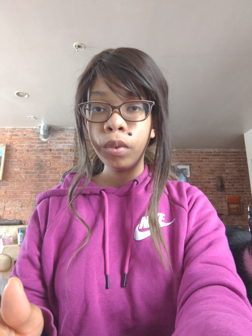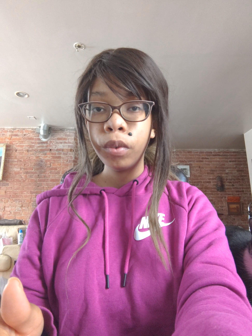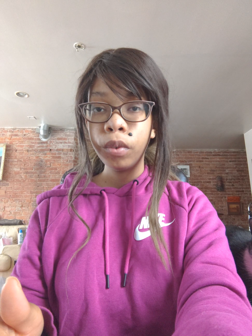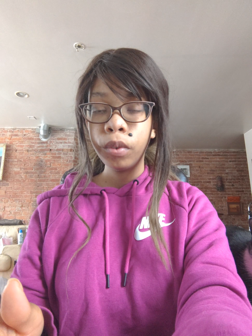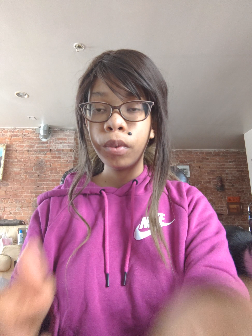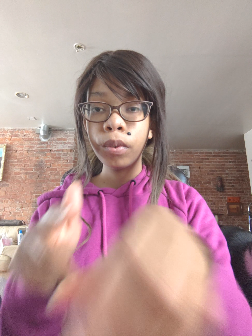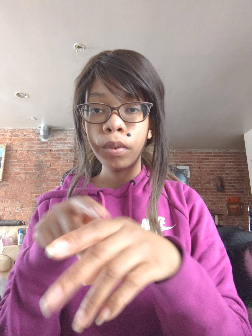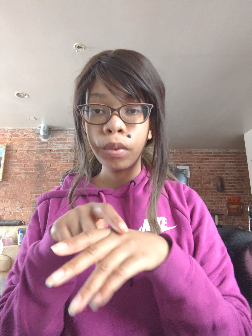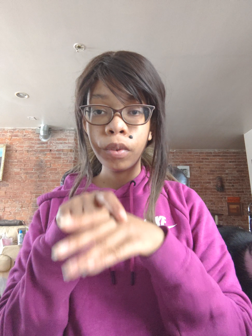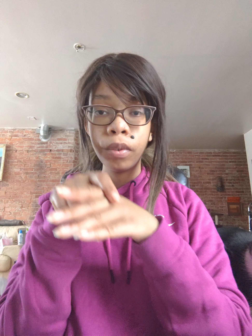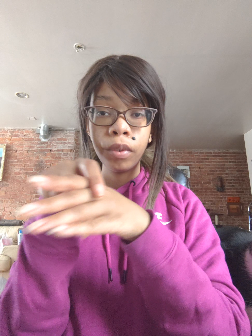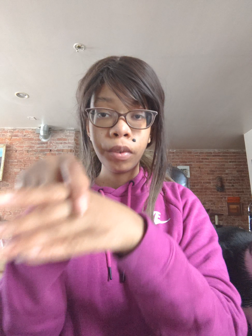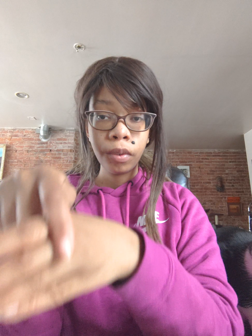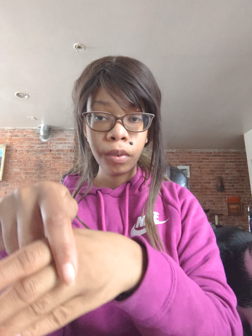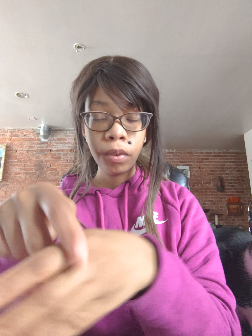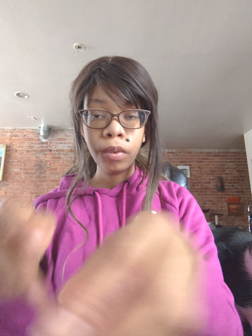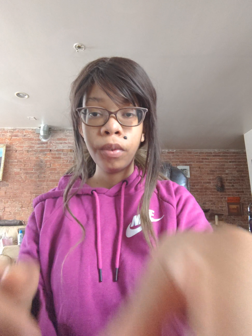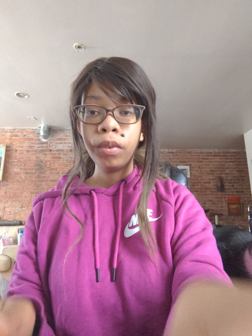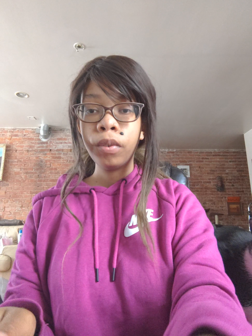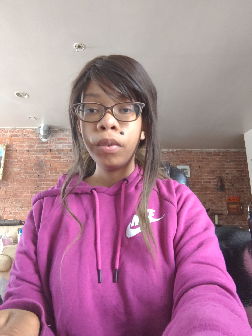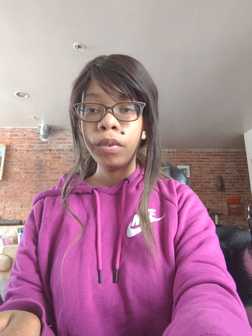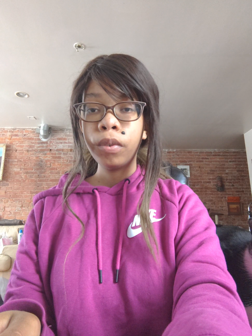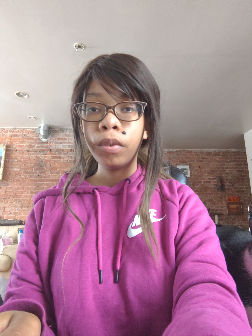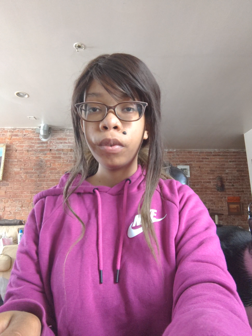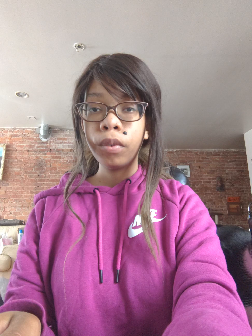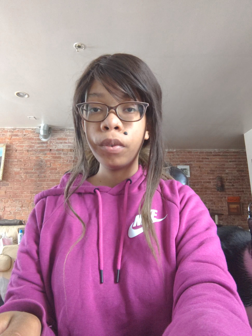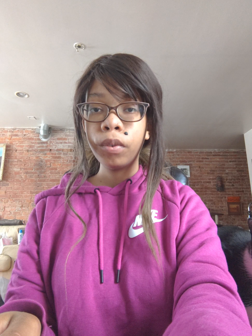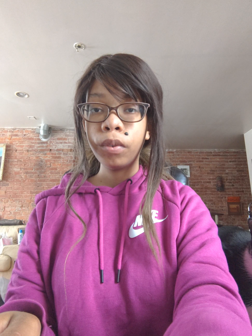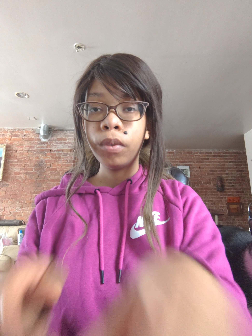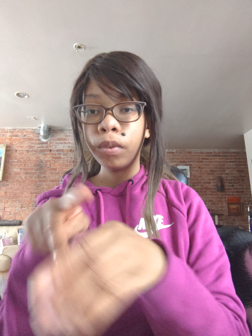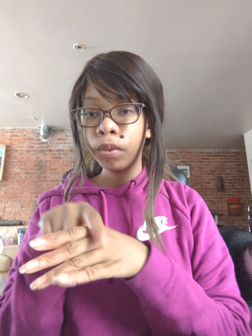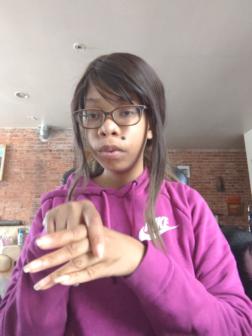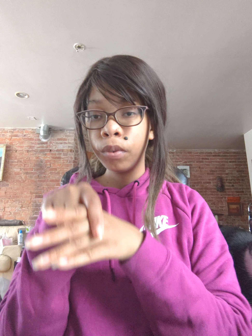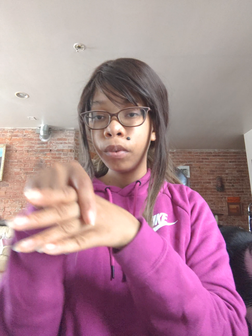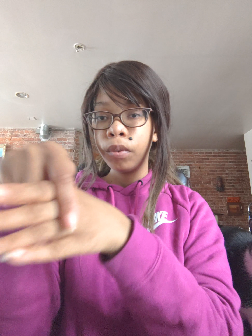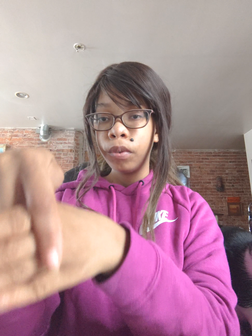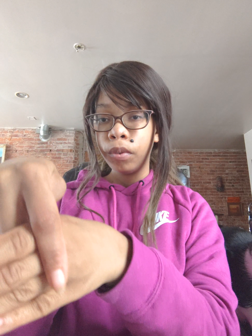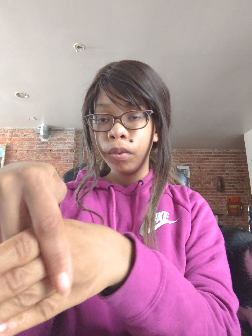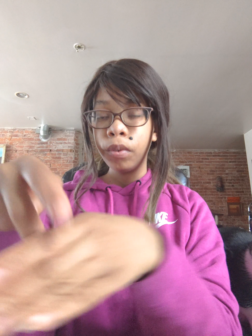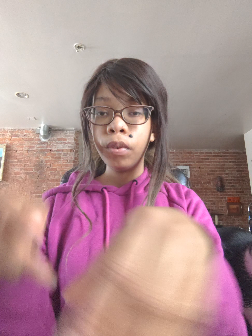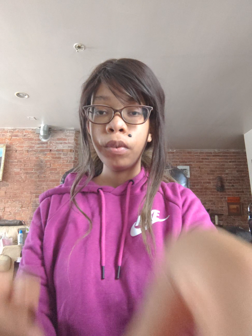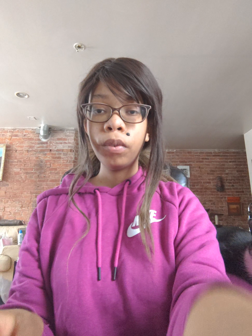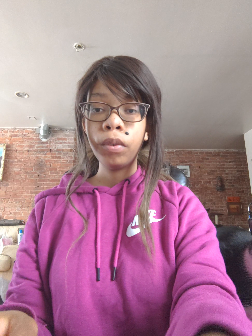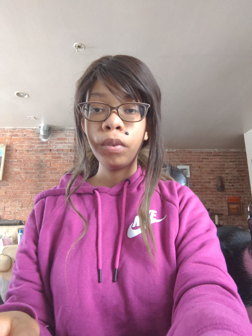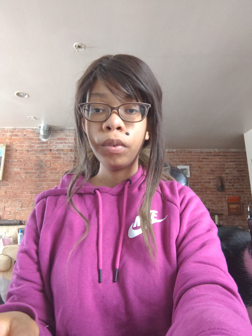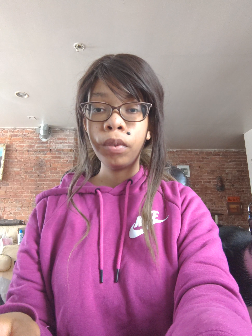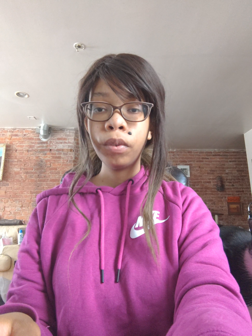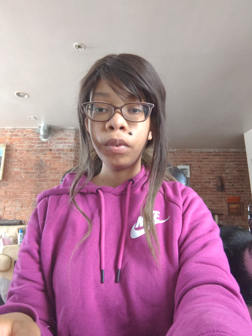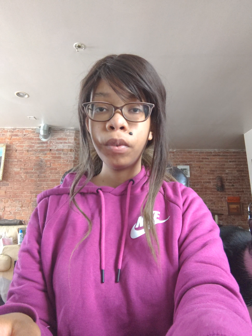ride